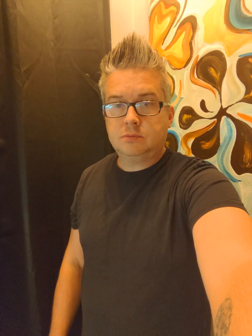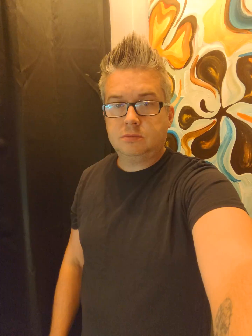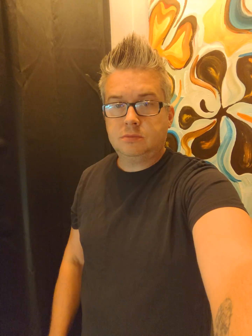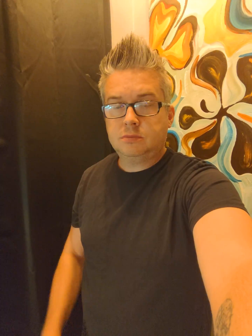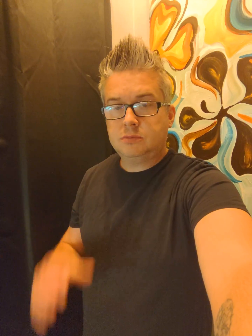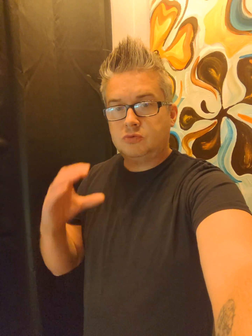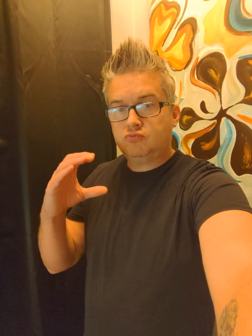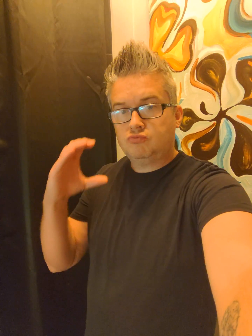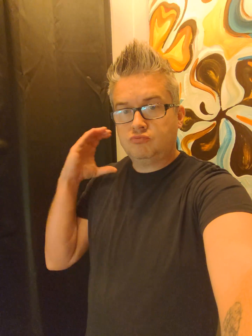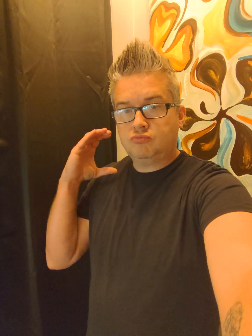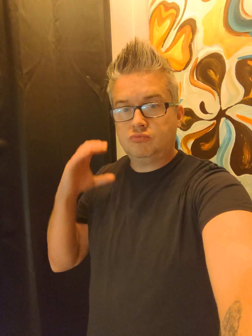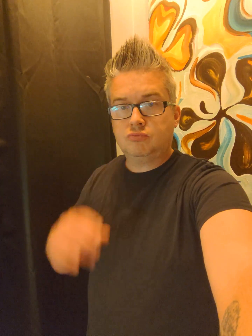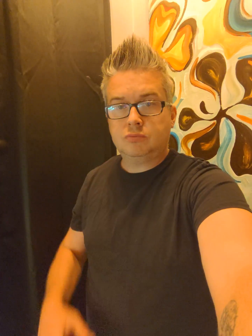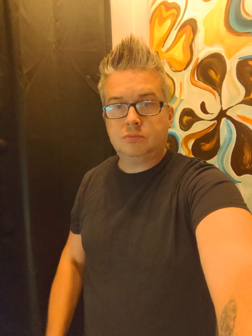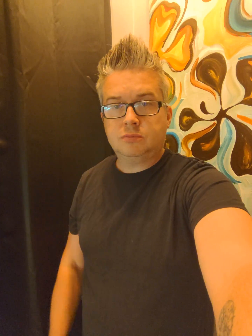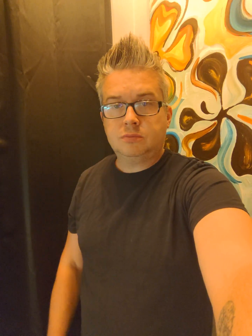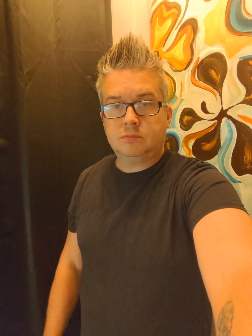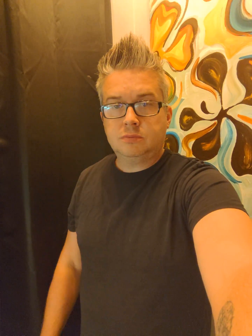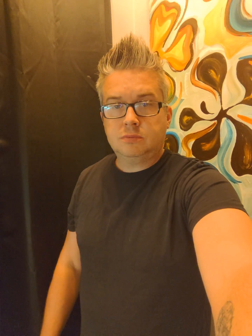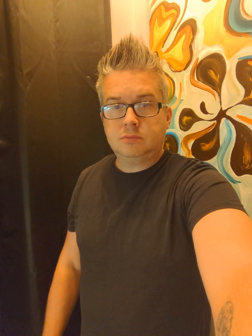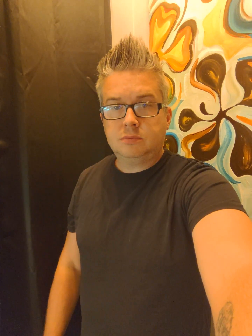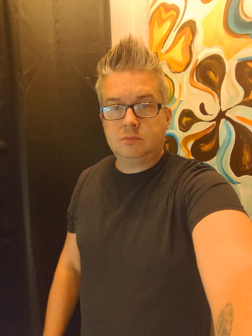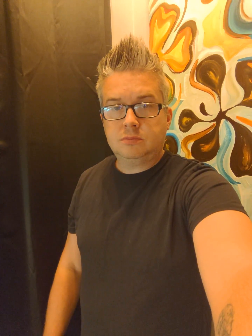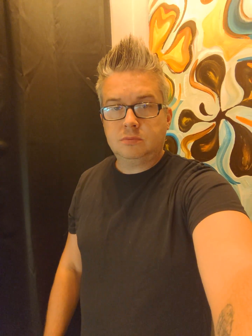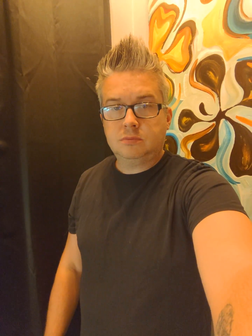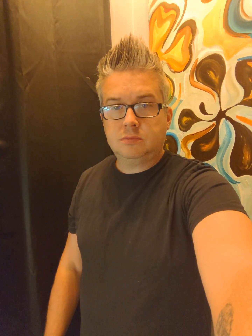bus